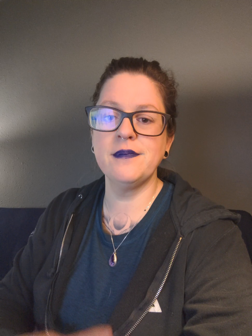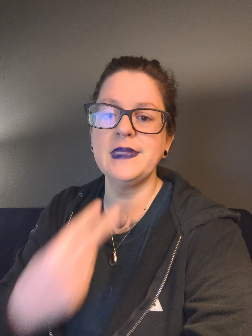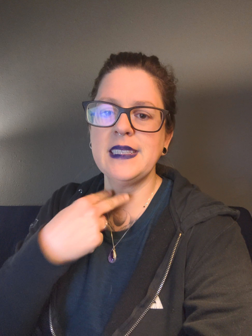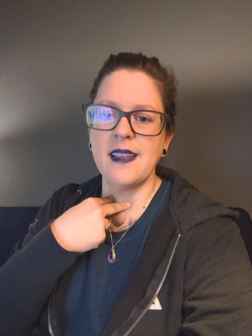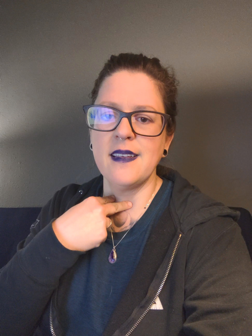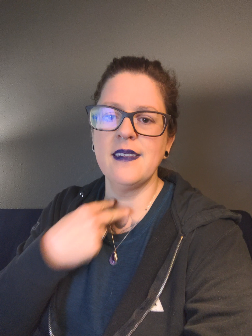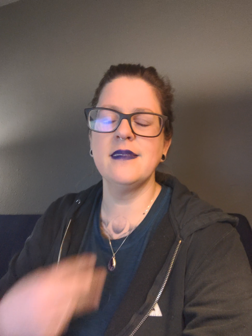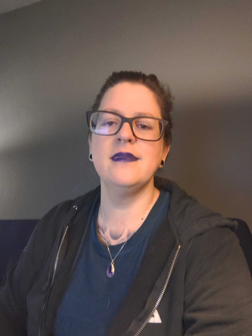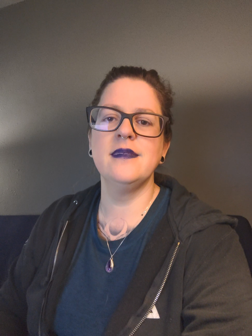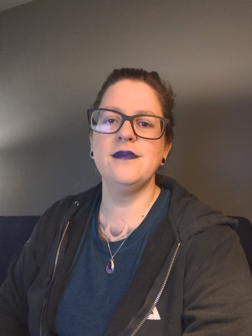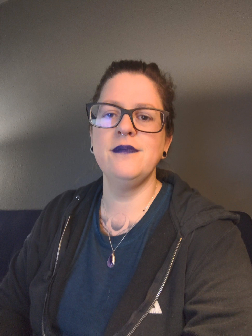stuck